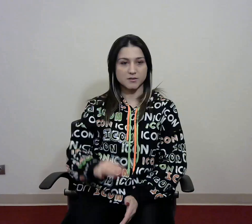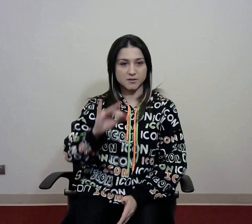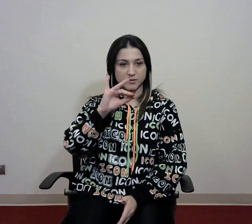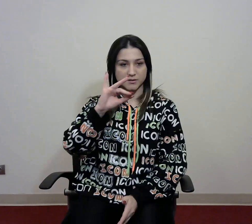İ